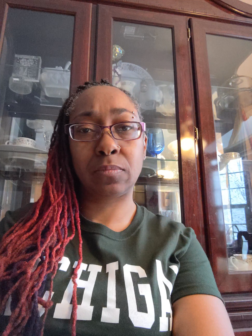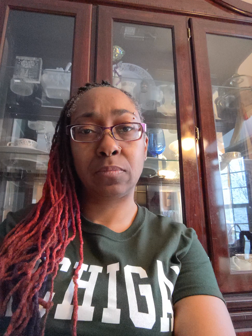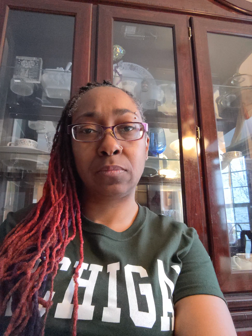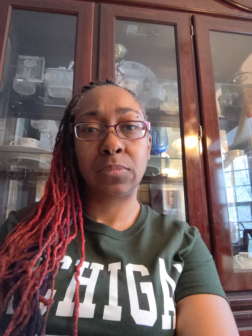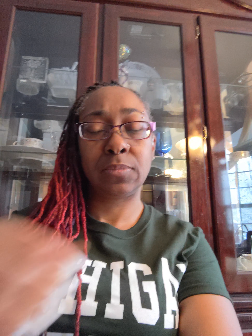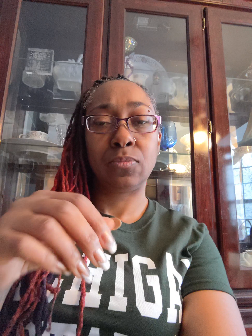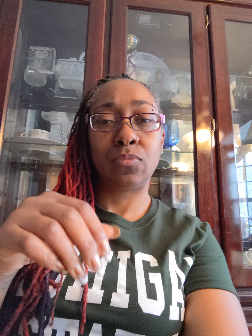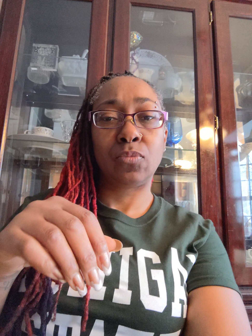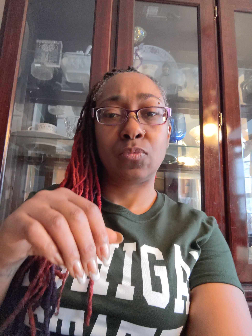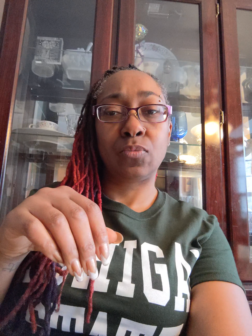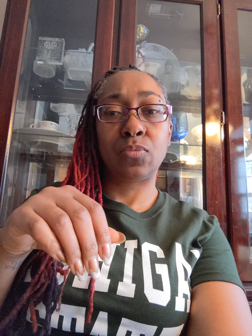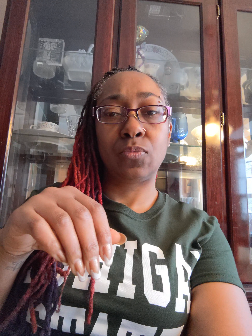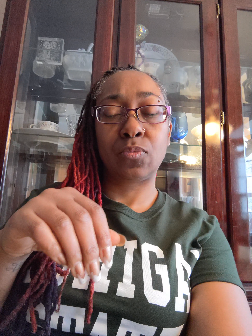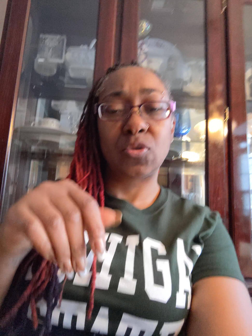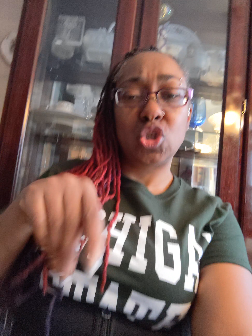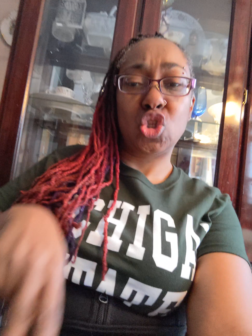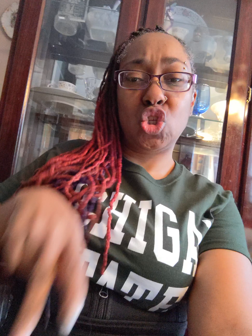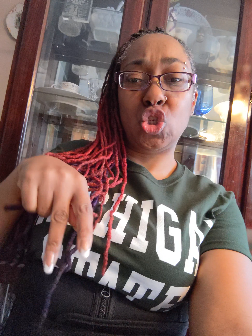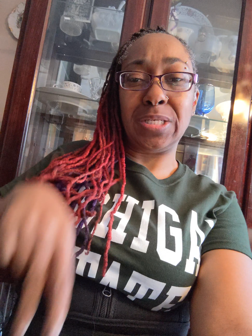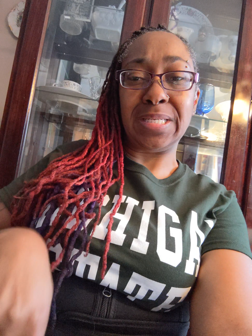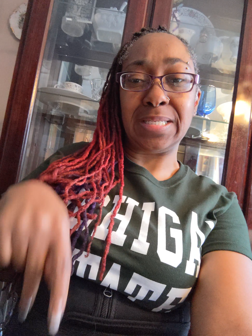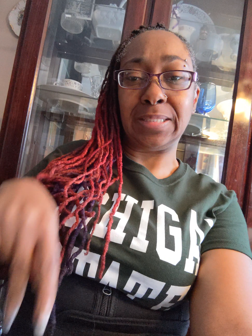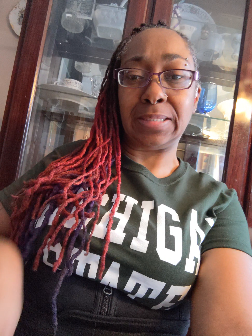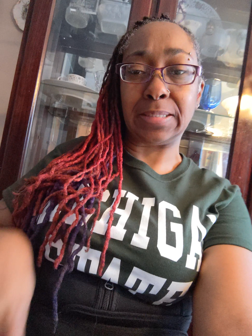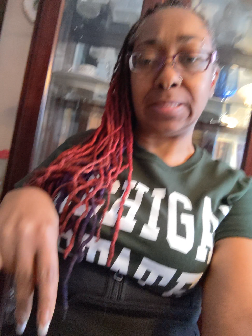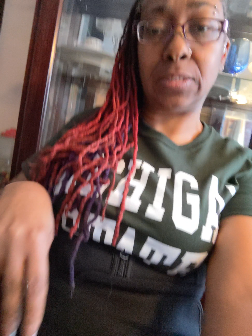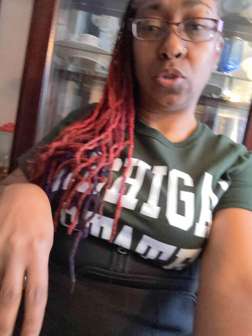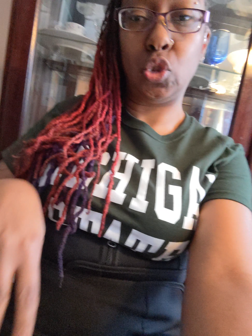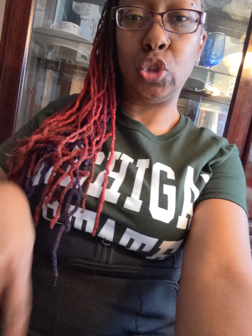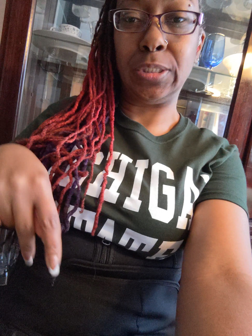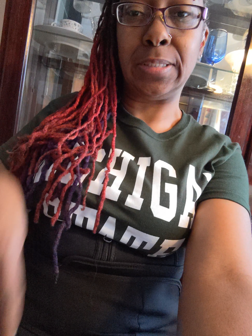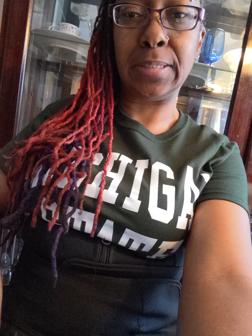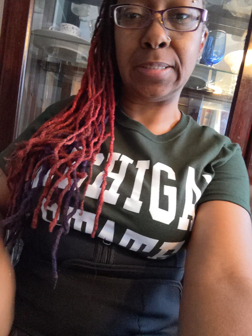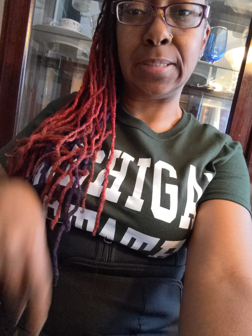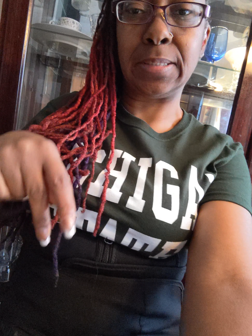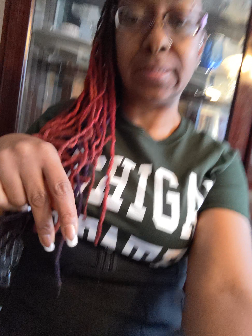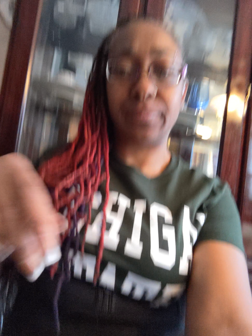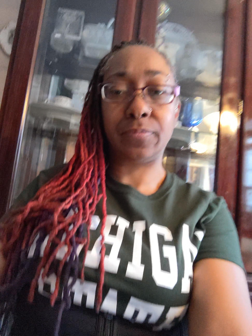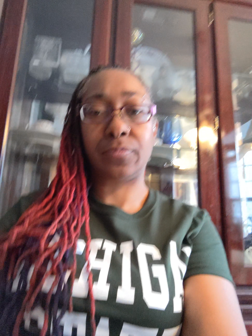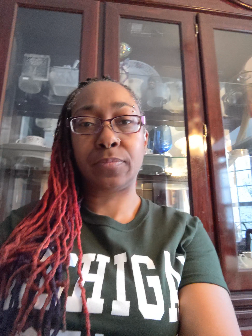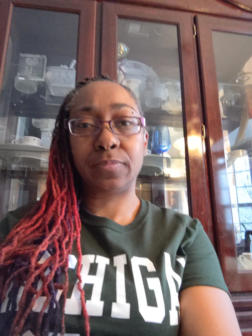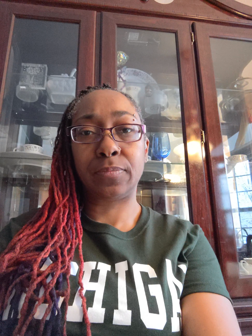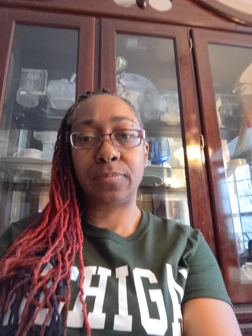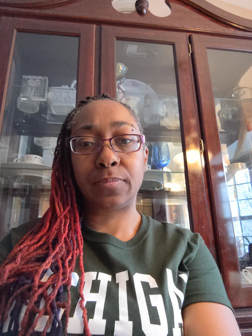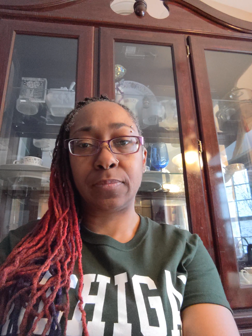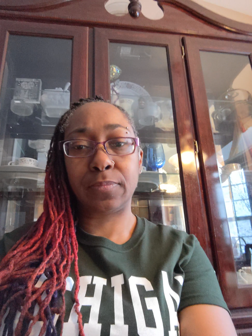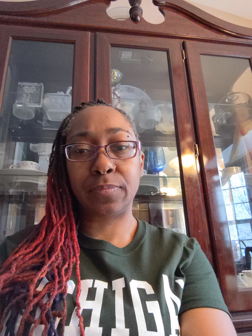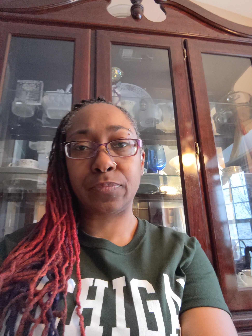jeans